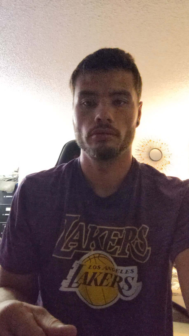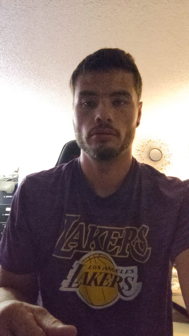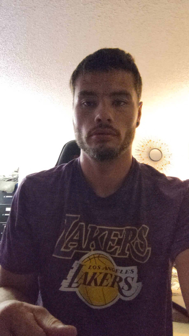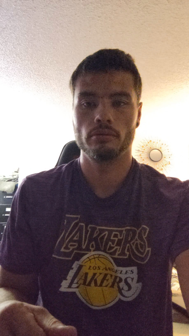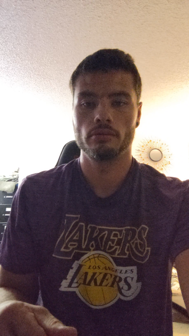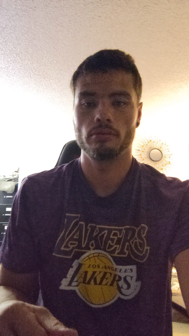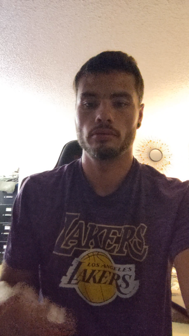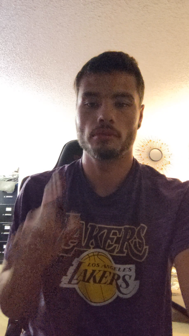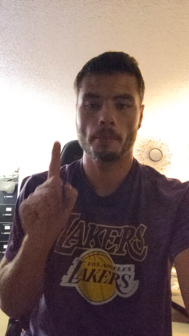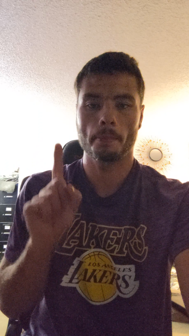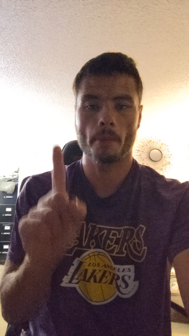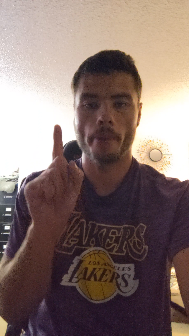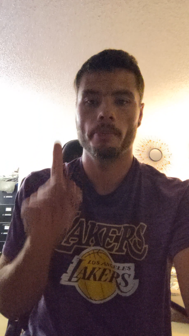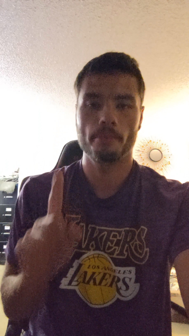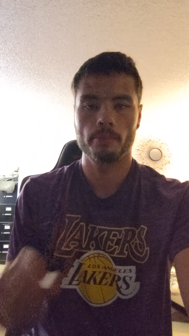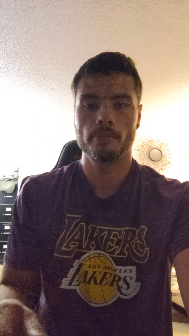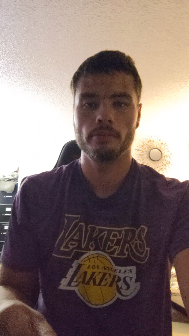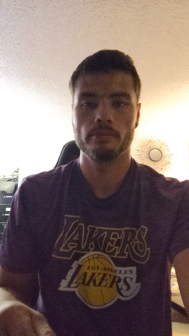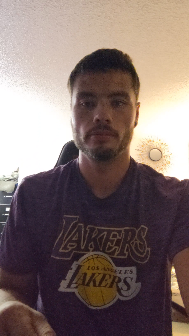bump